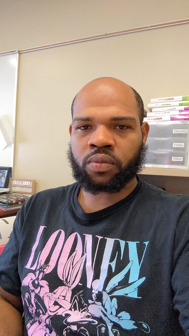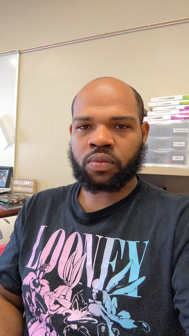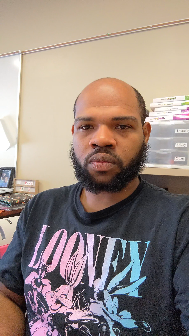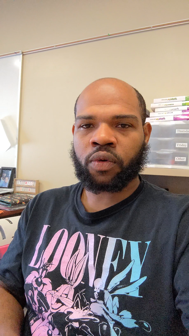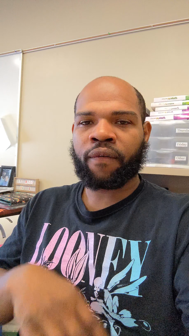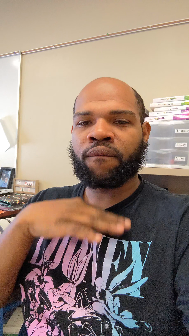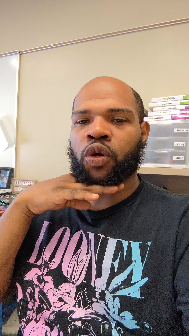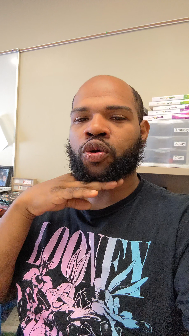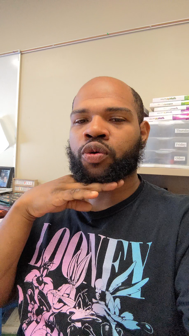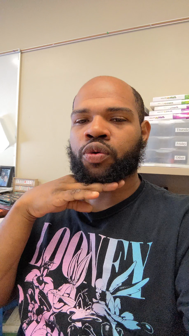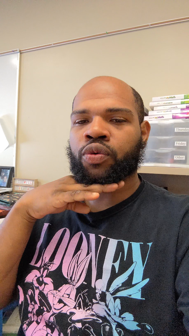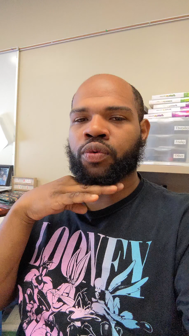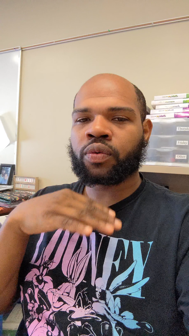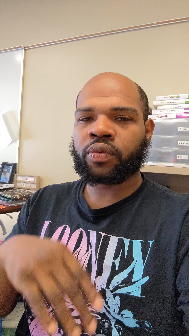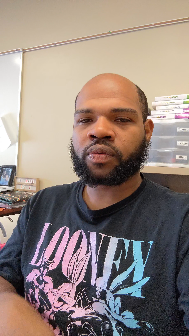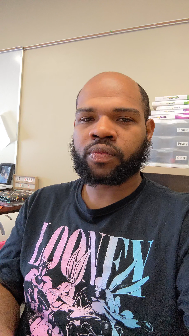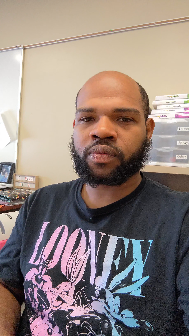full